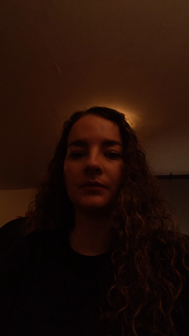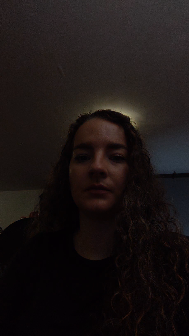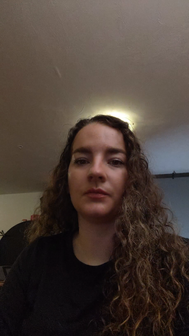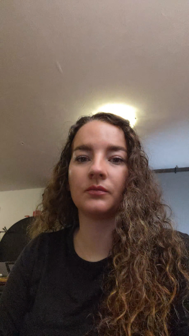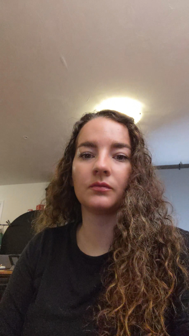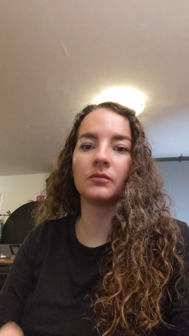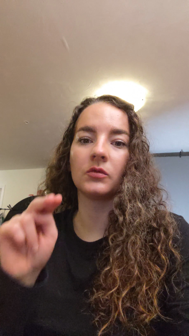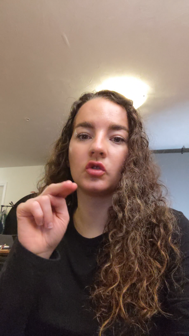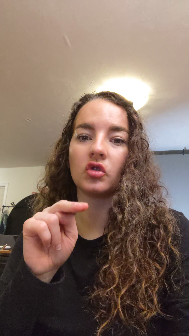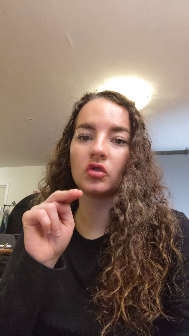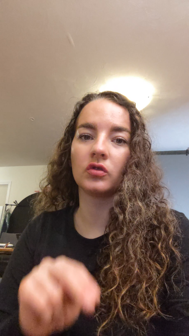nurse